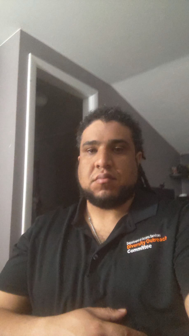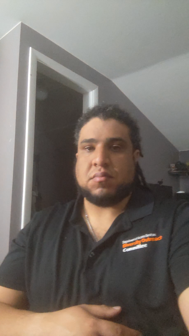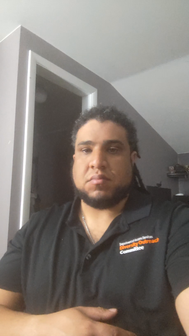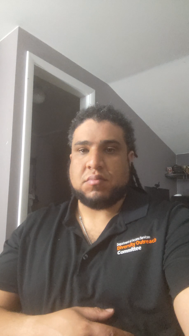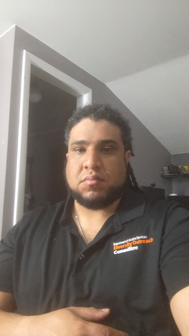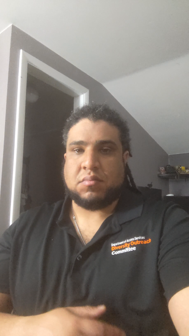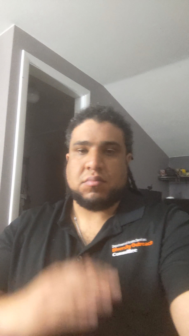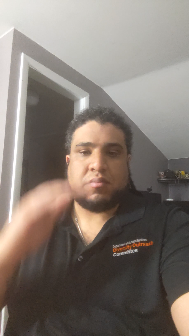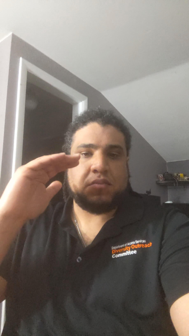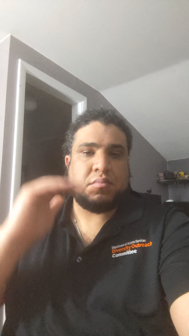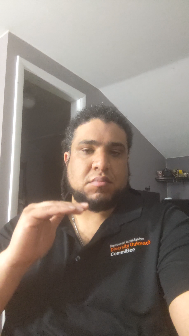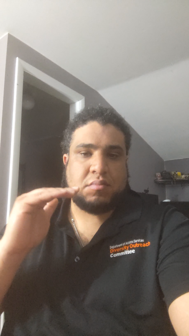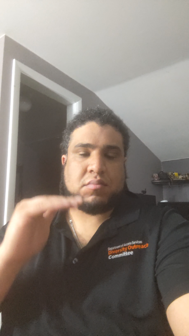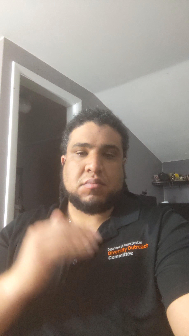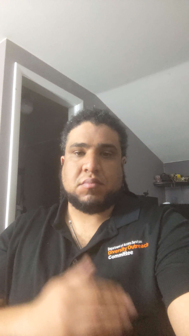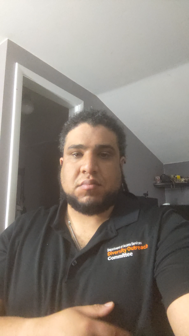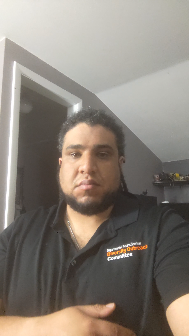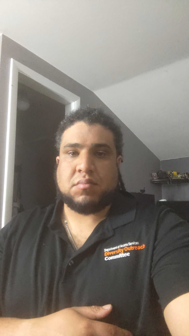little